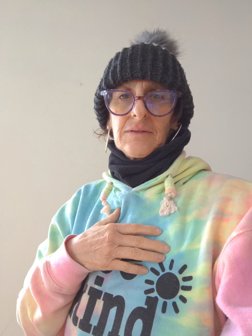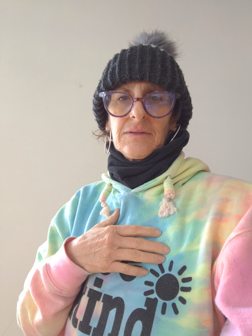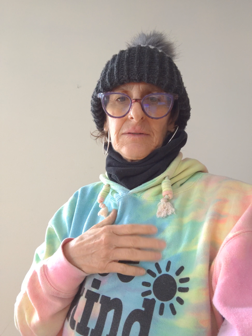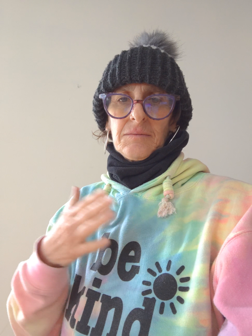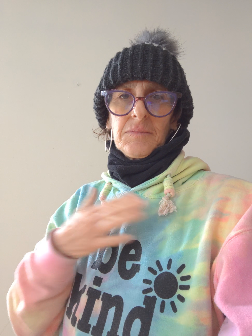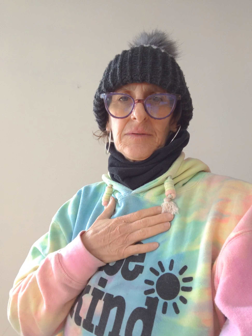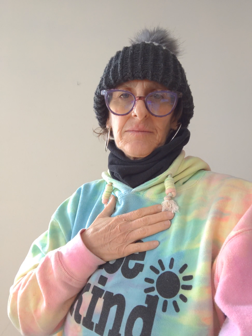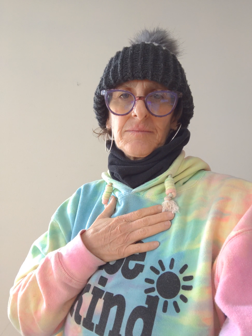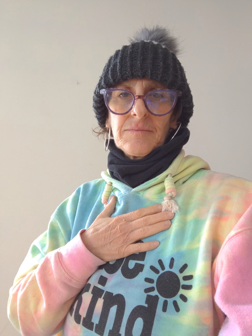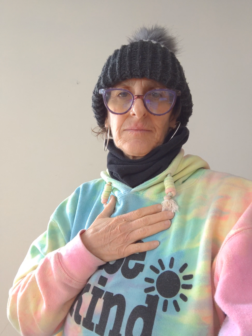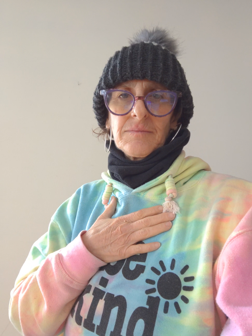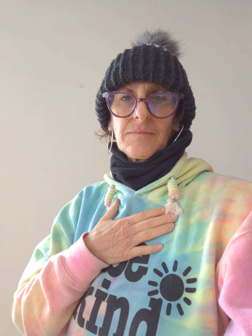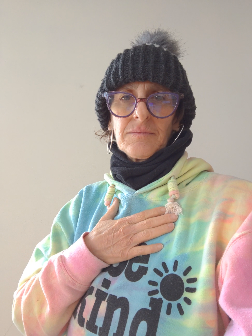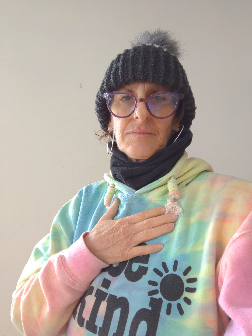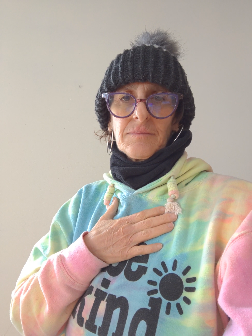my